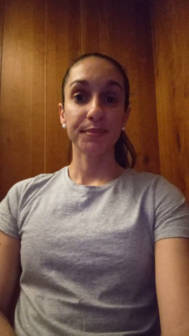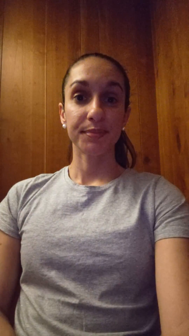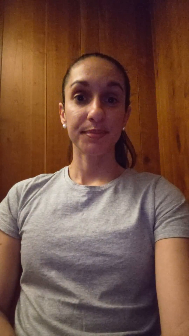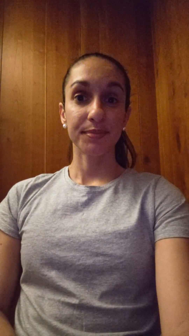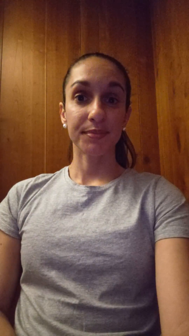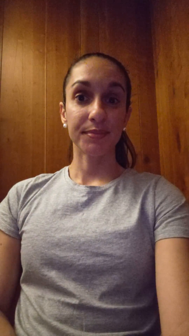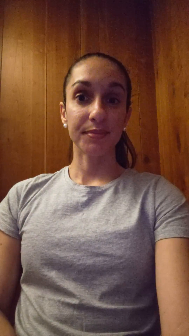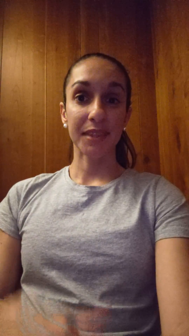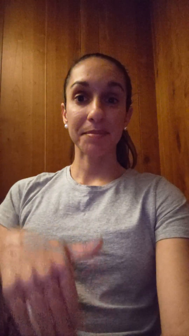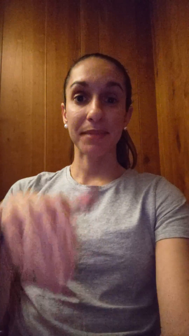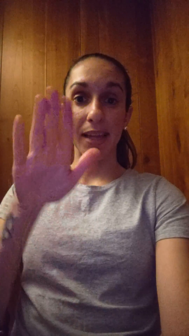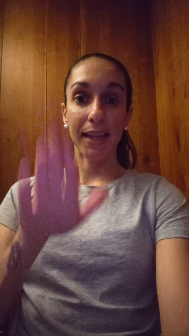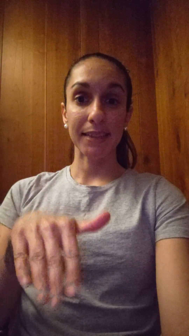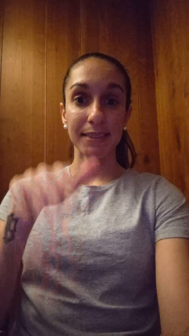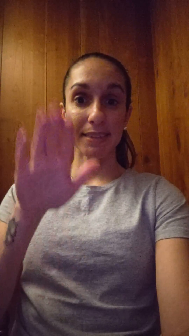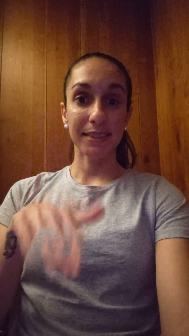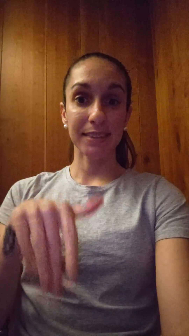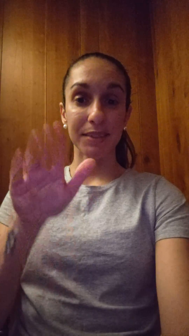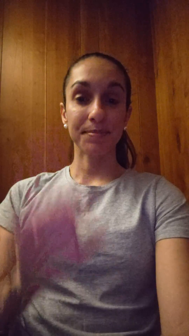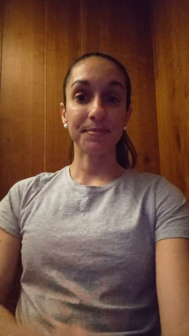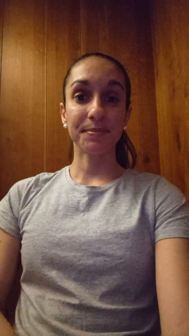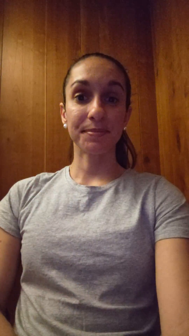paint